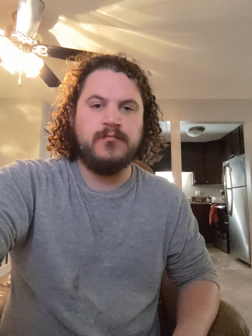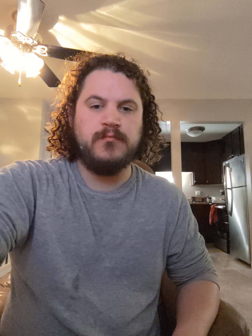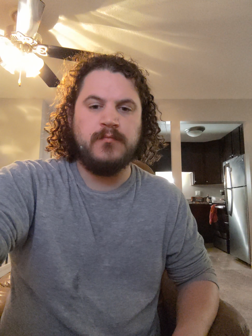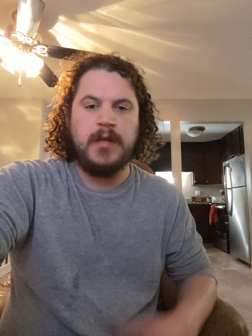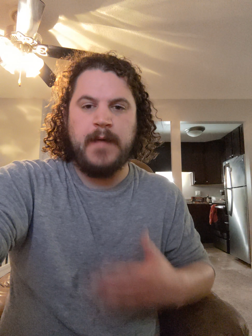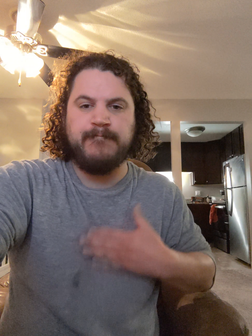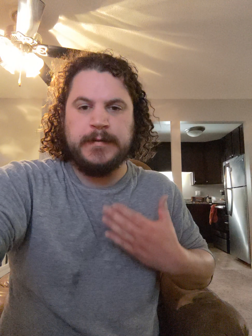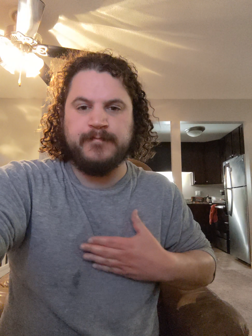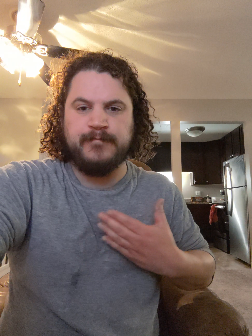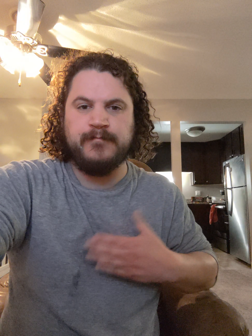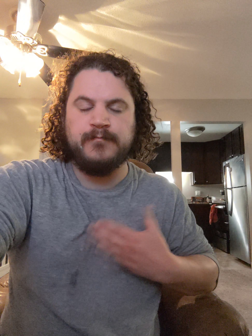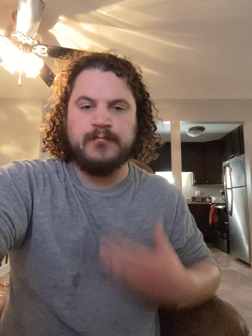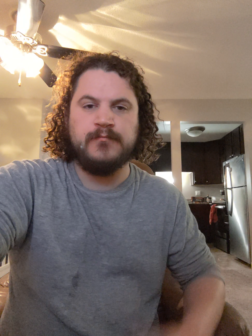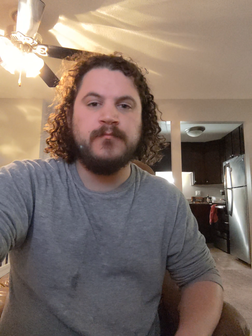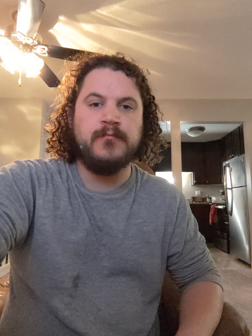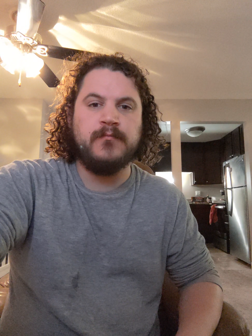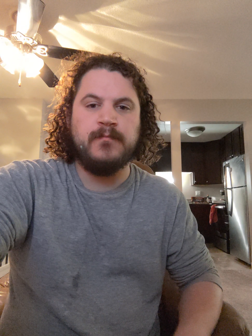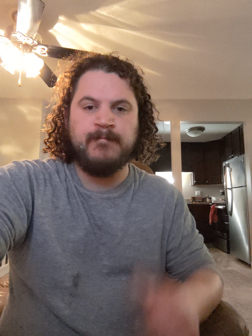happy